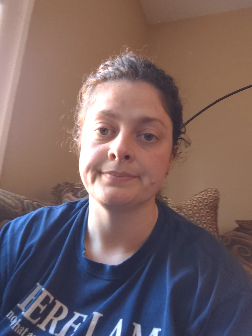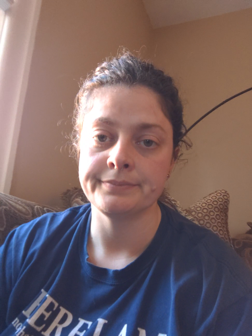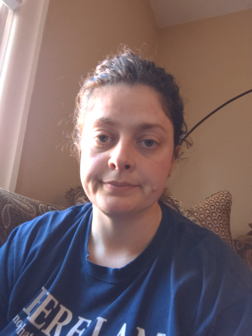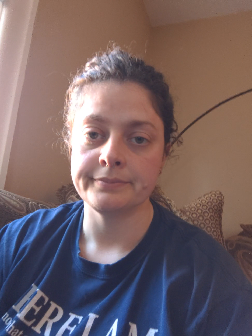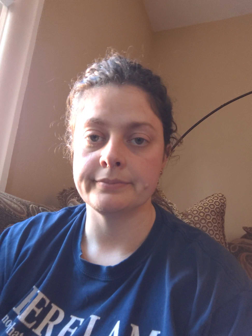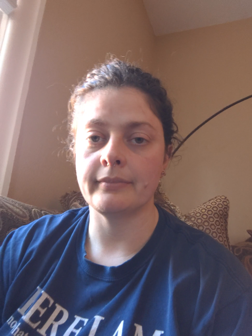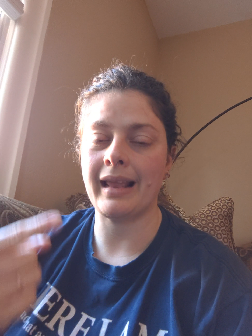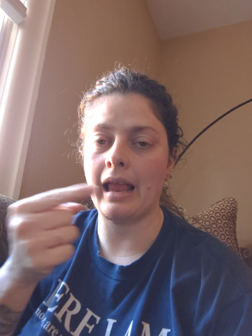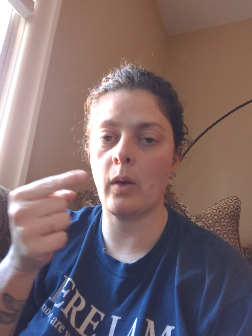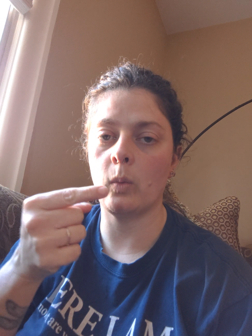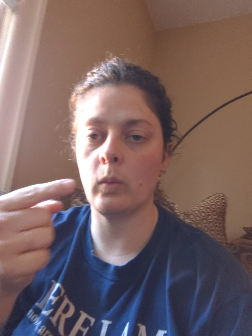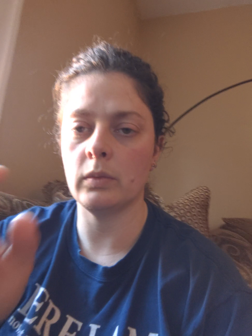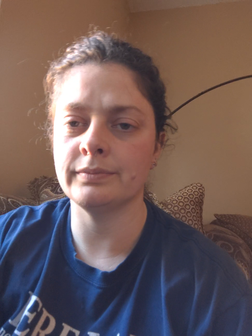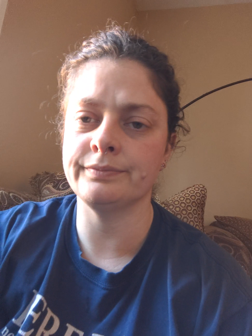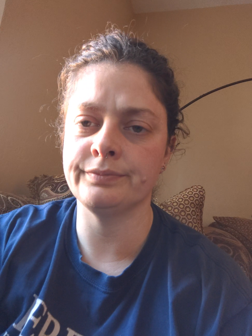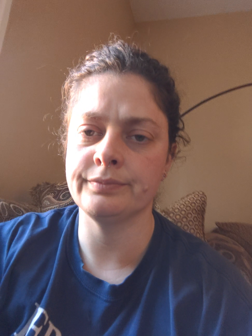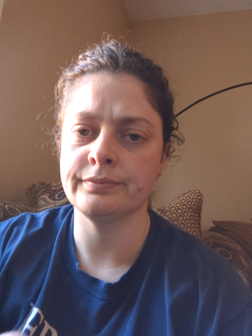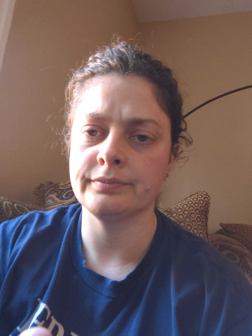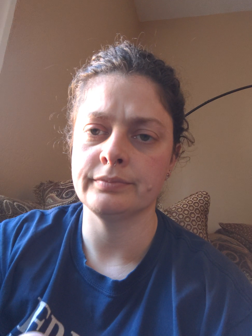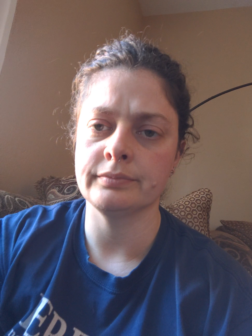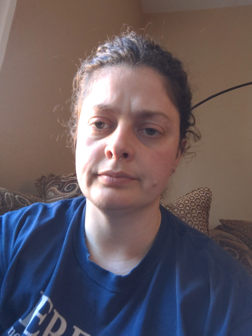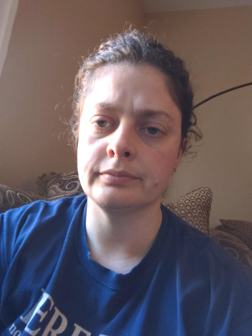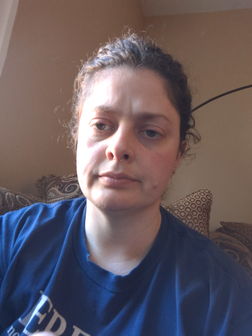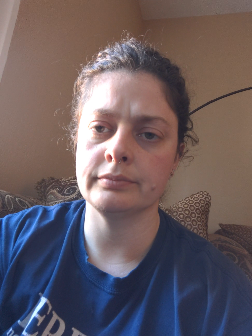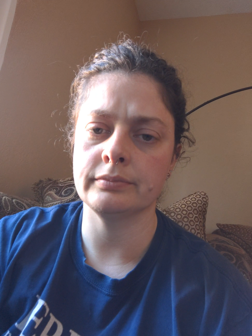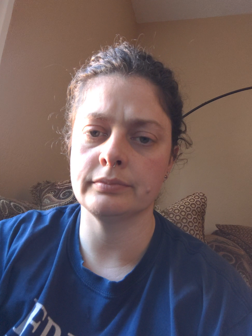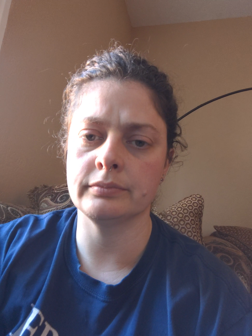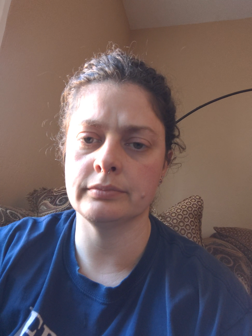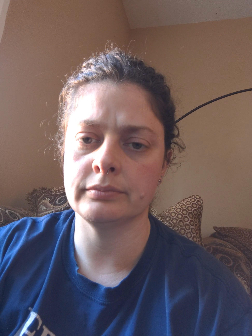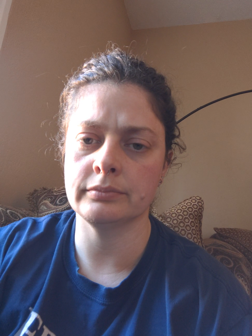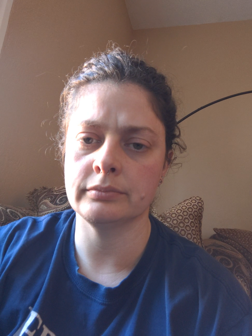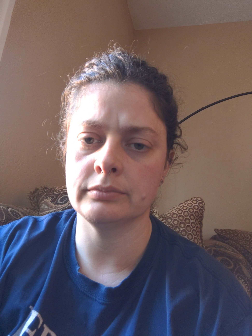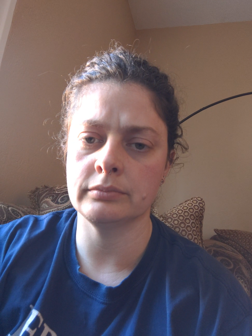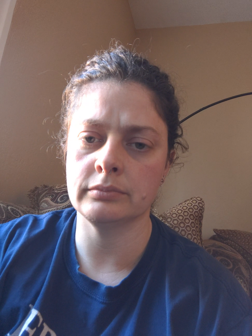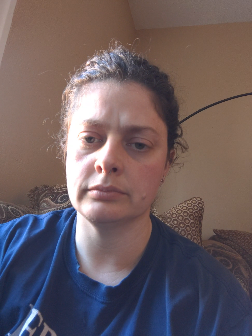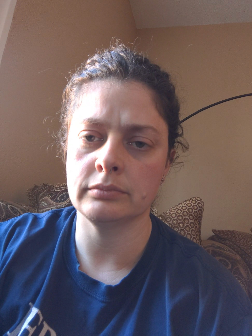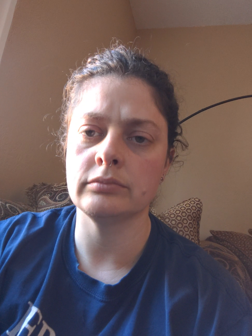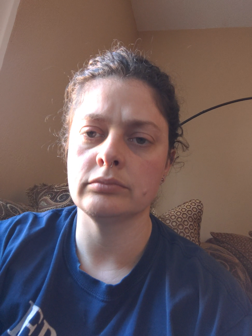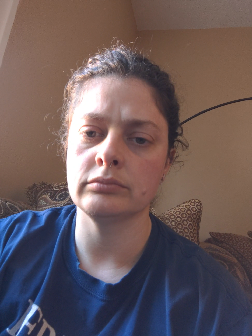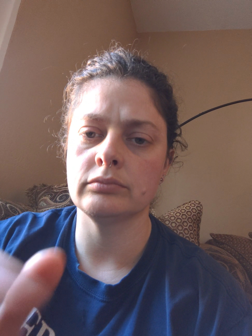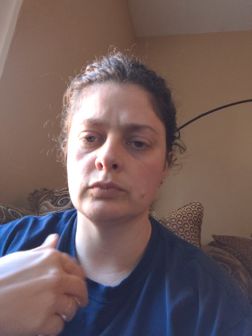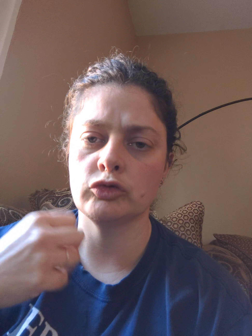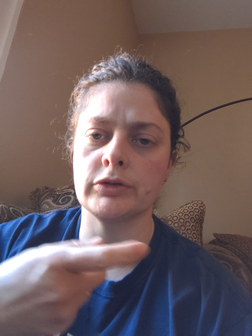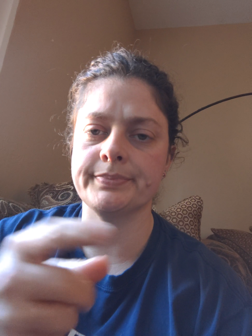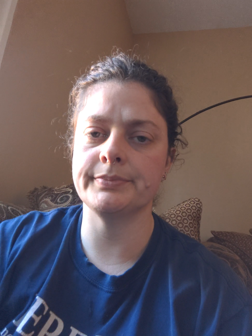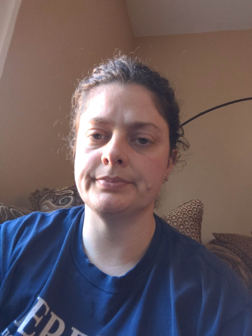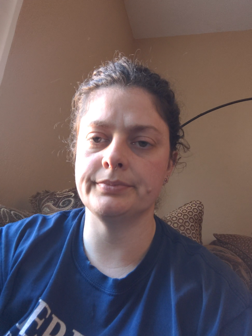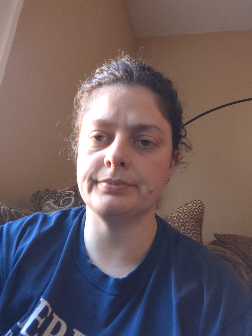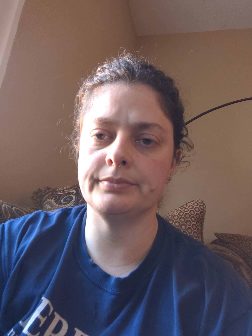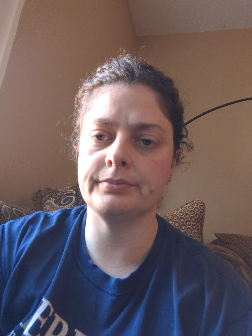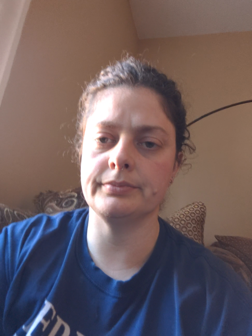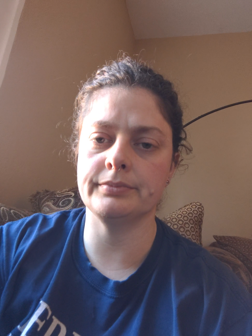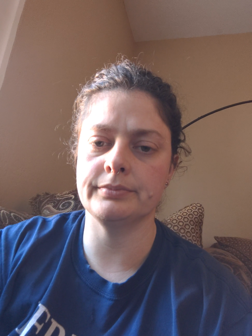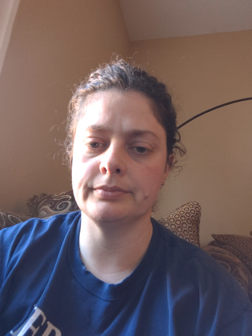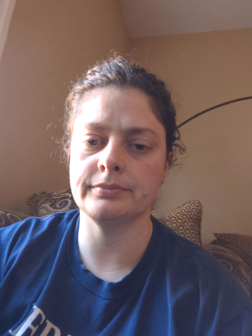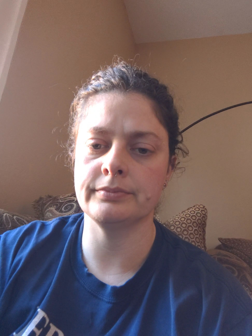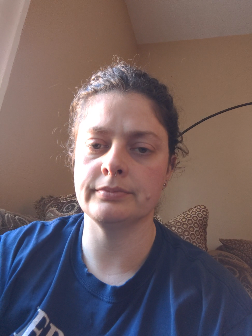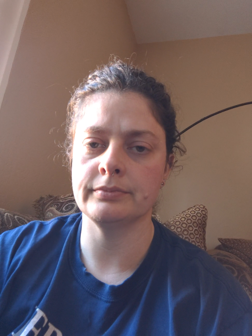owie